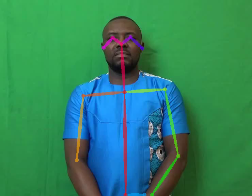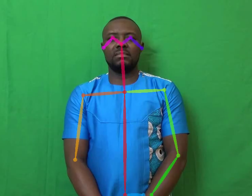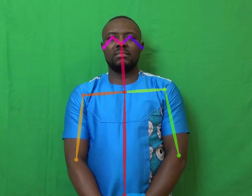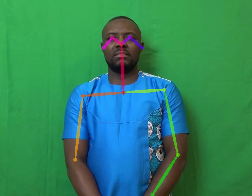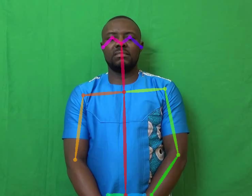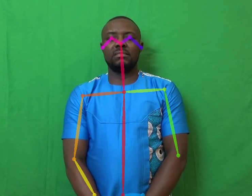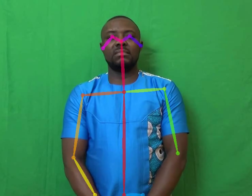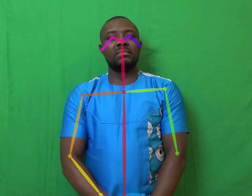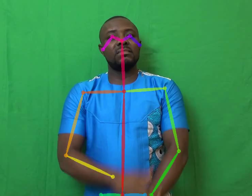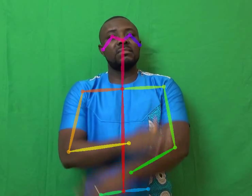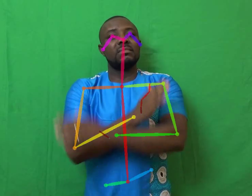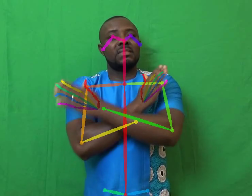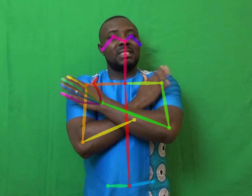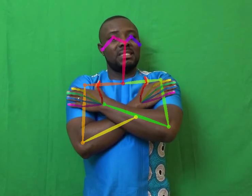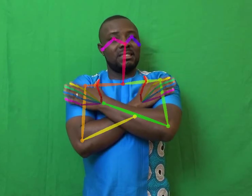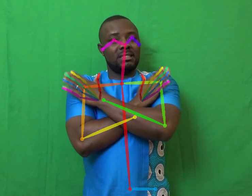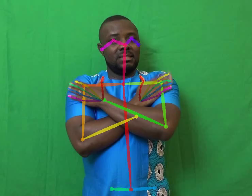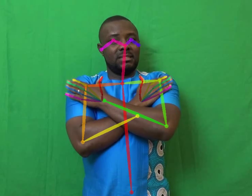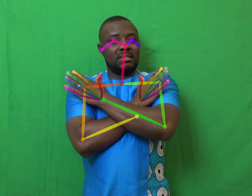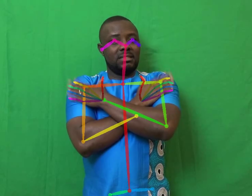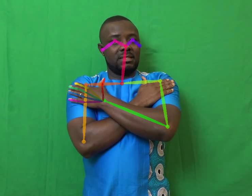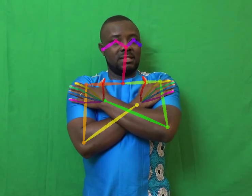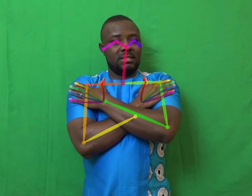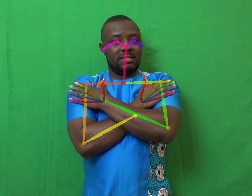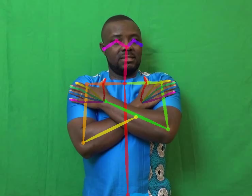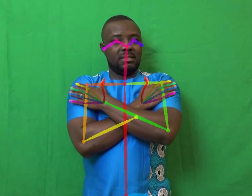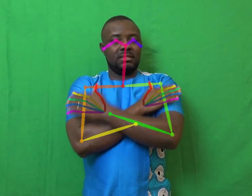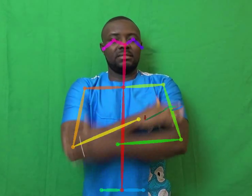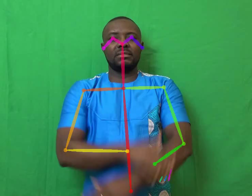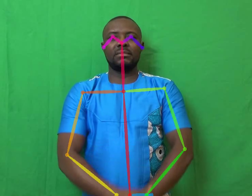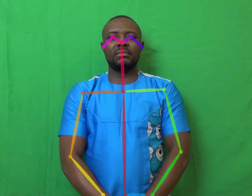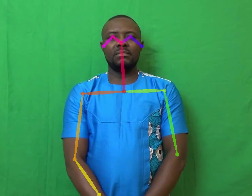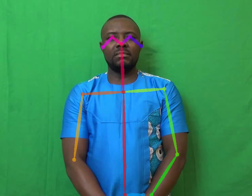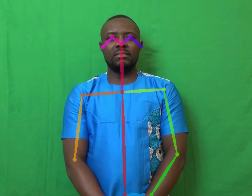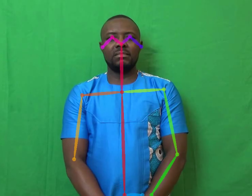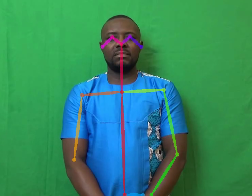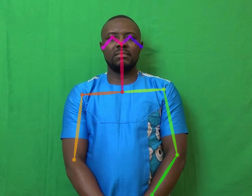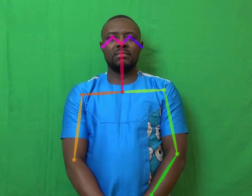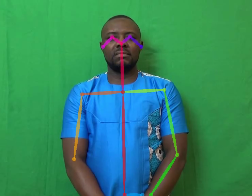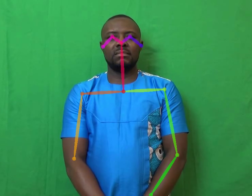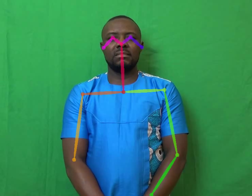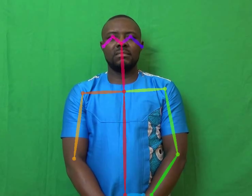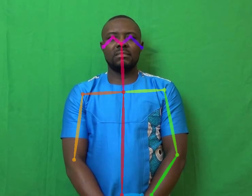Sunday